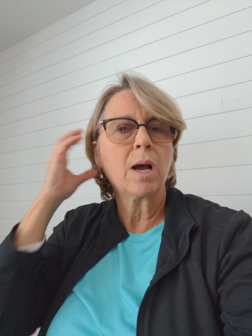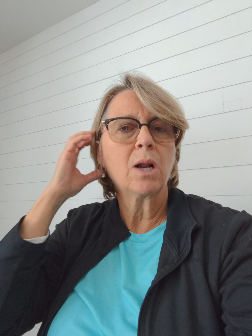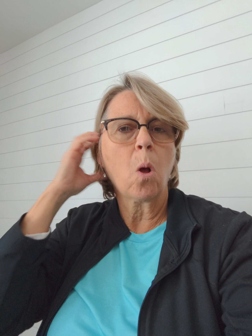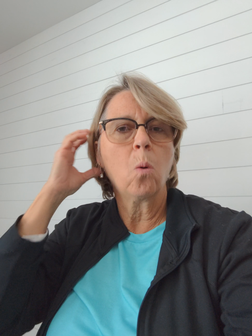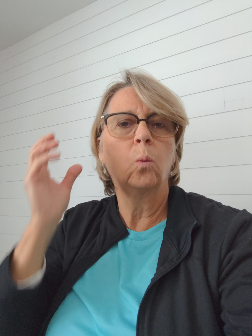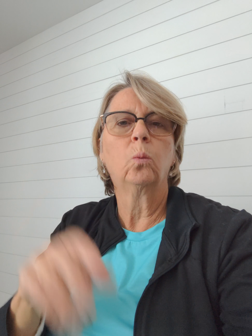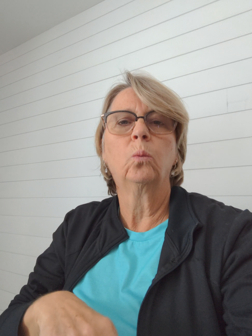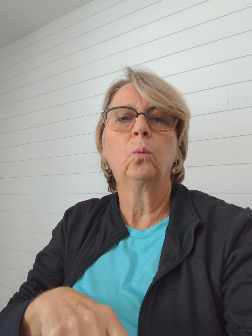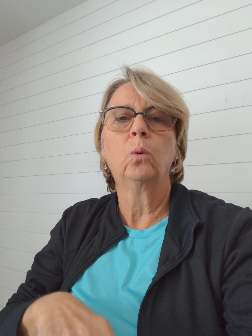radio